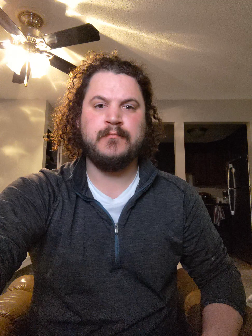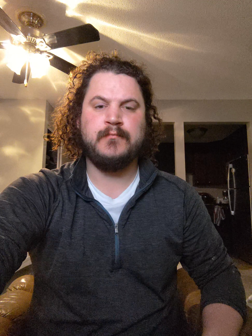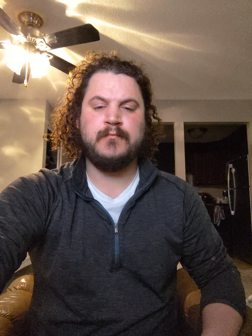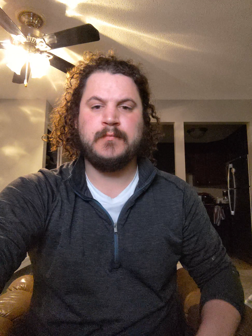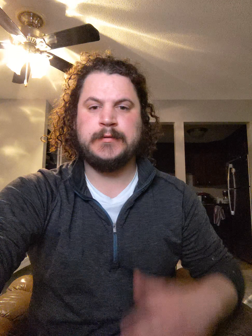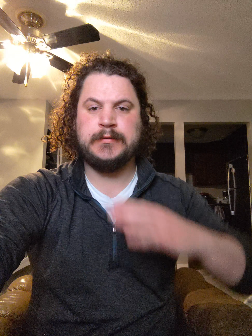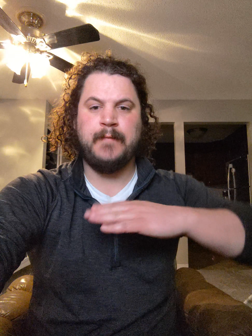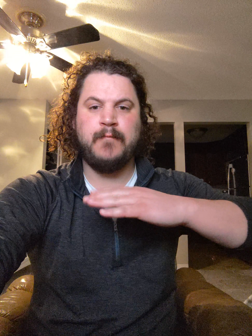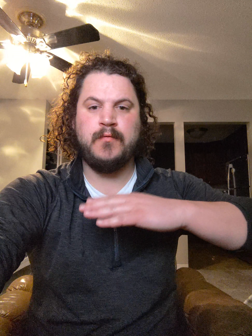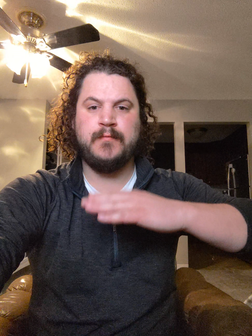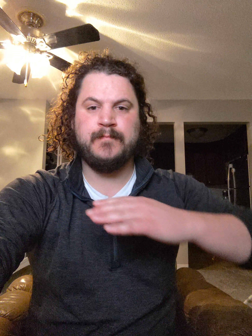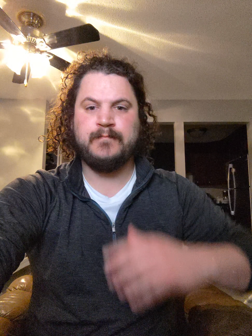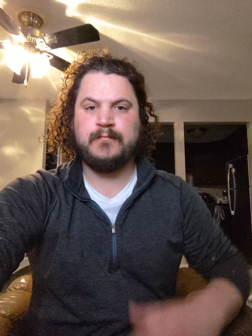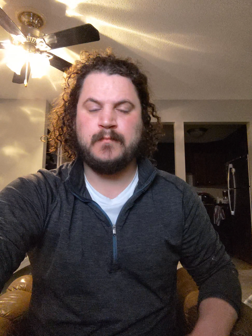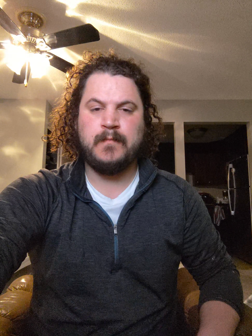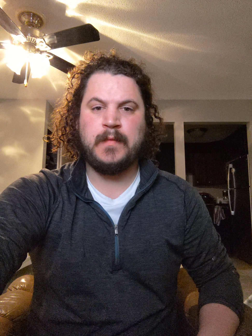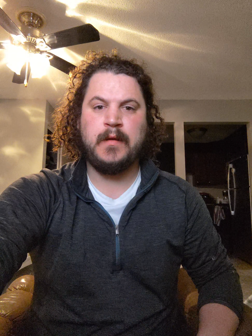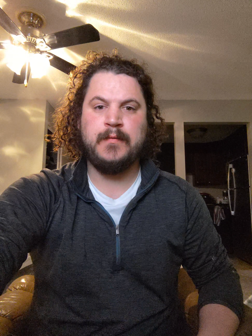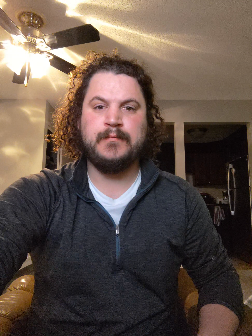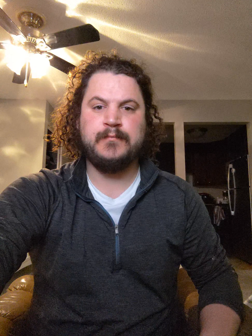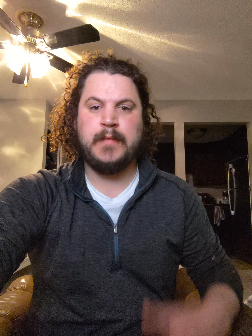table